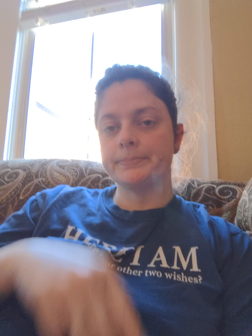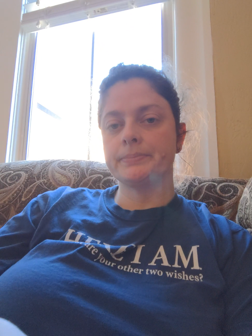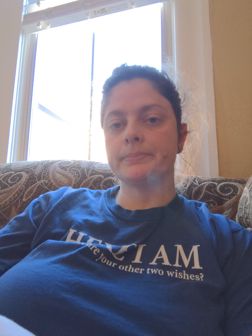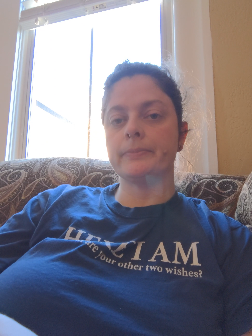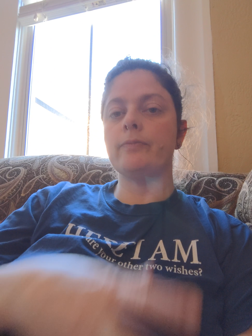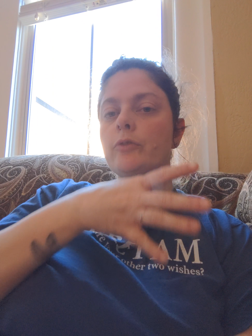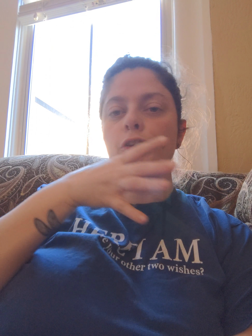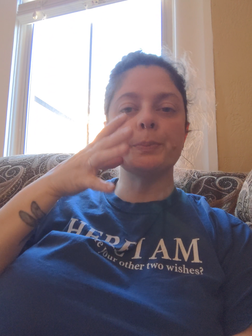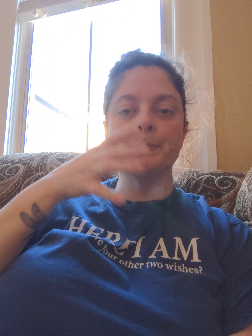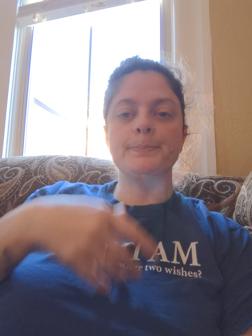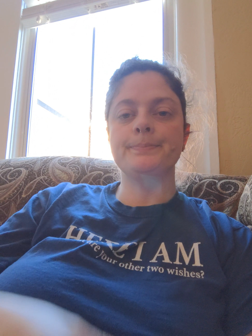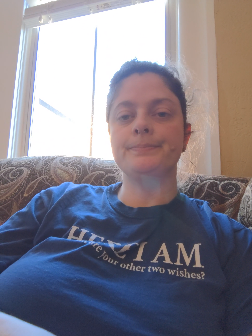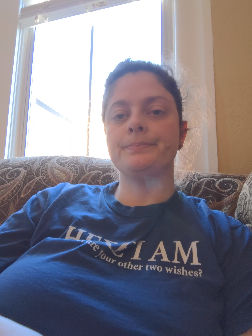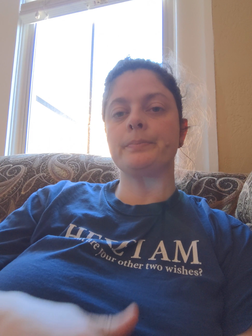farm